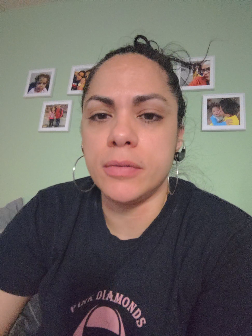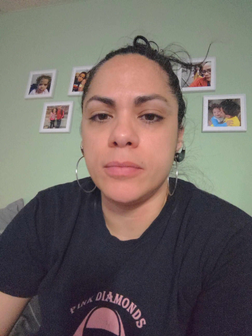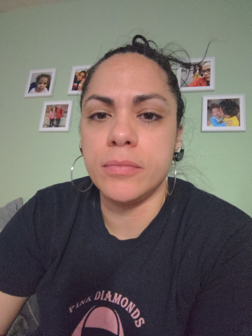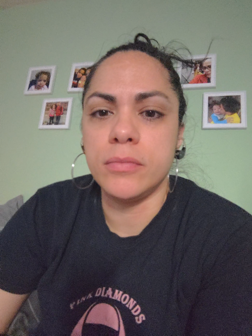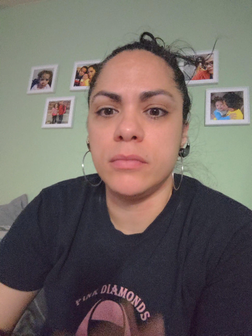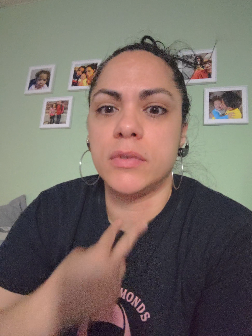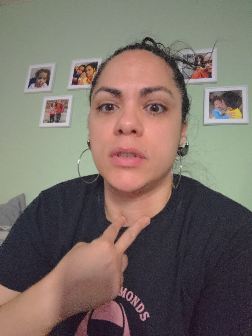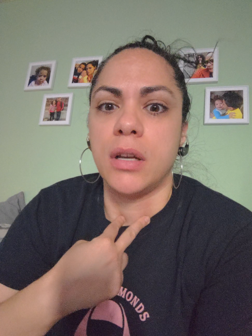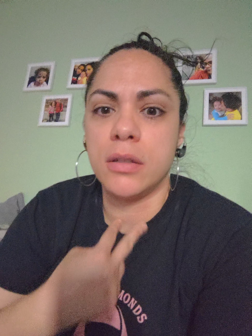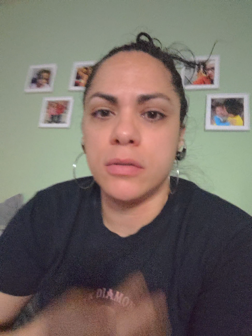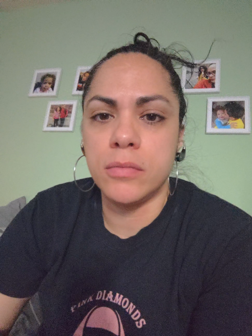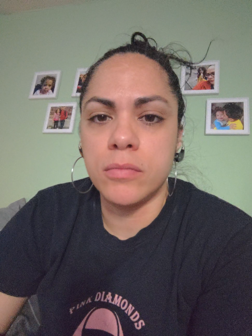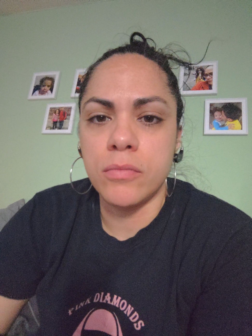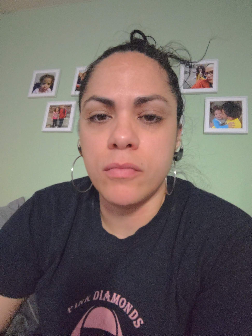stuck